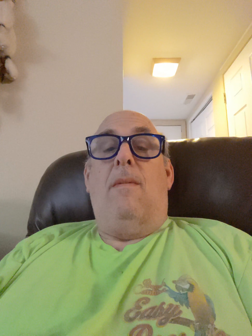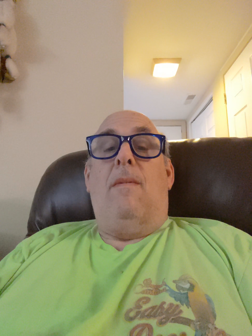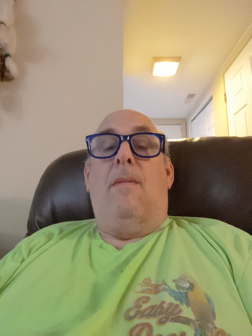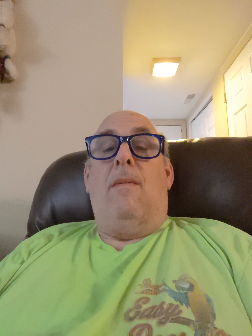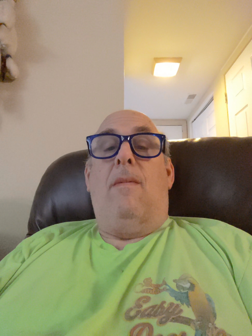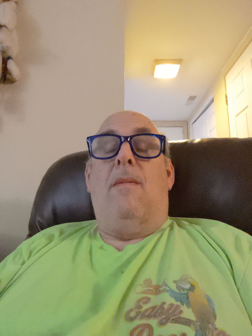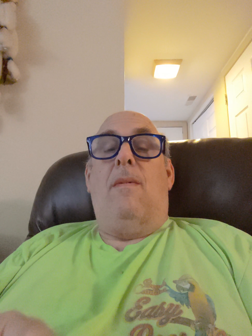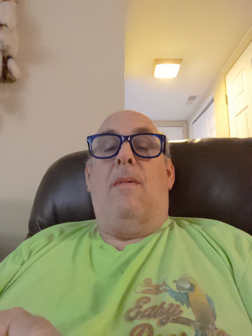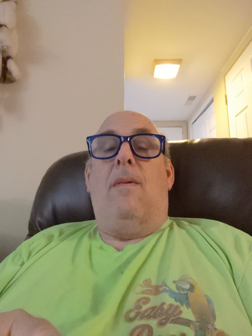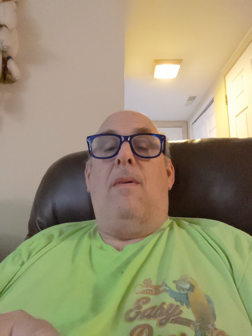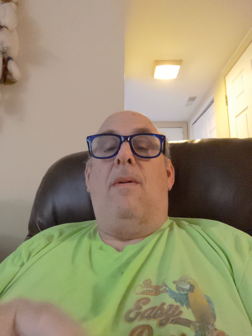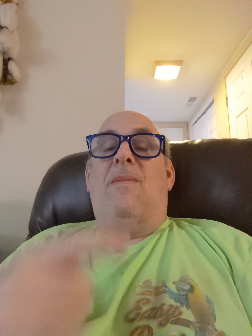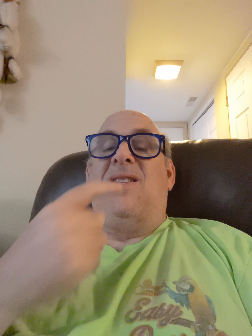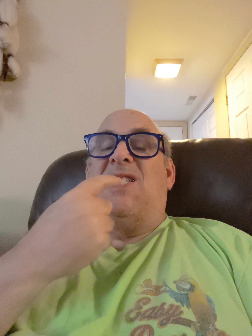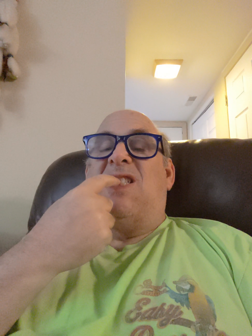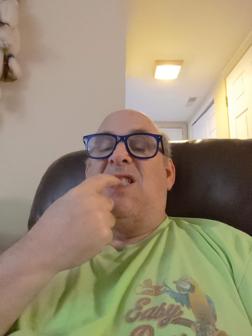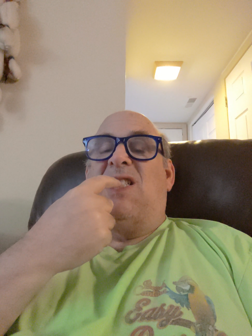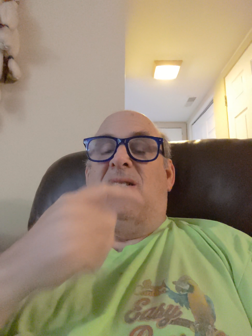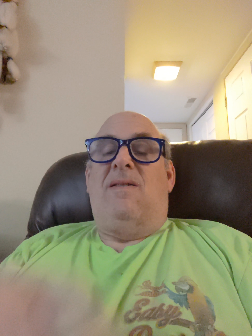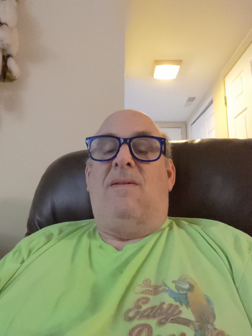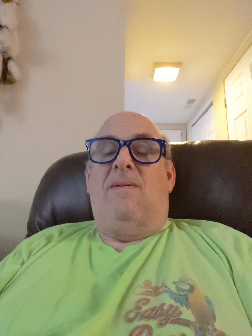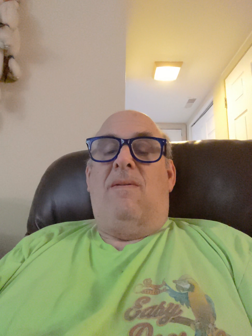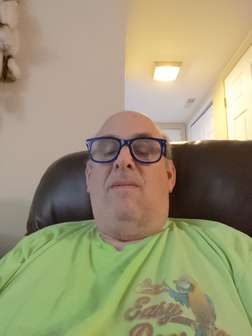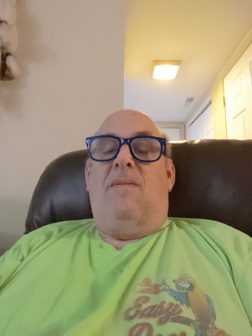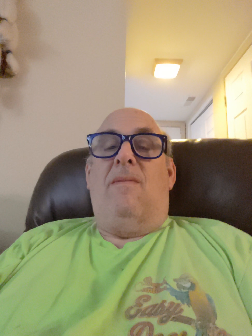window